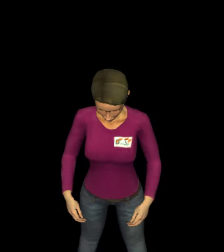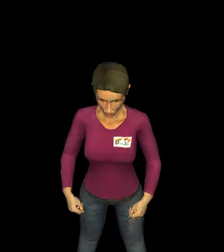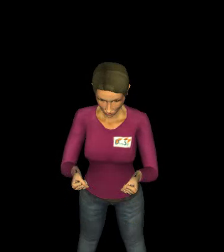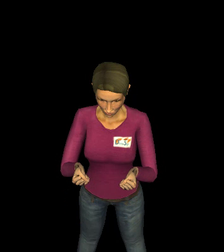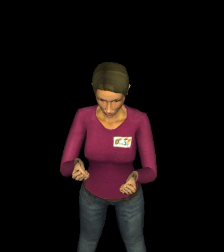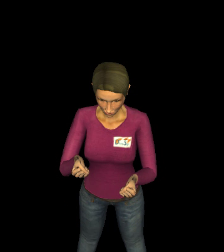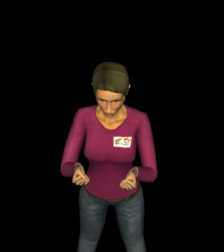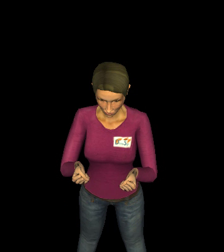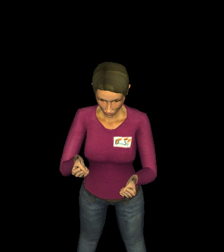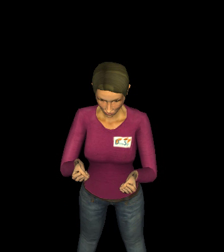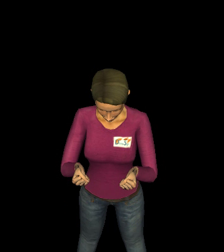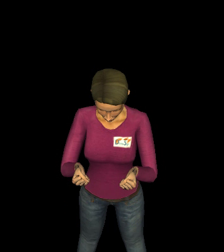قيادة